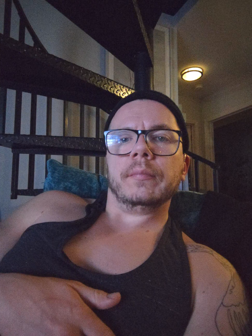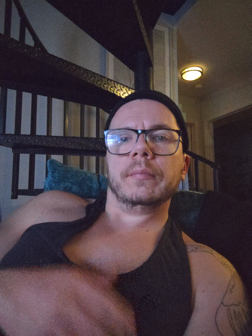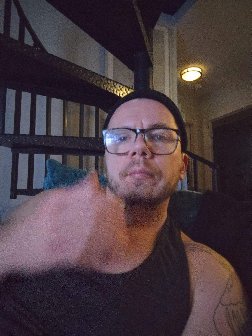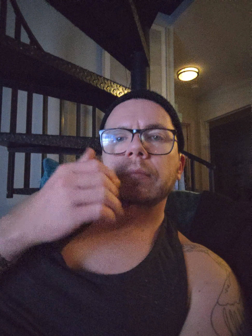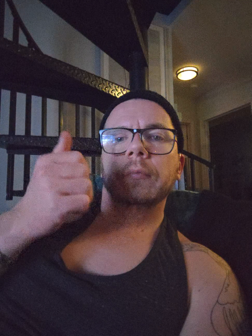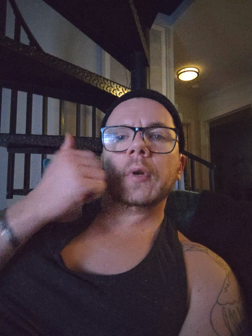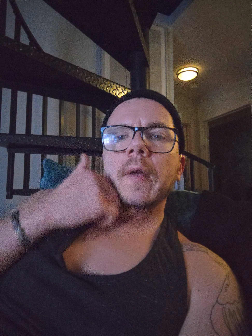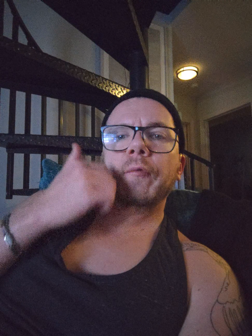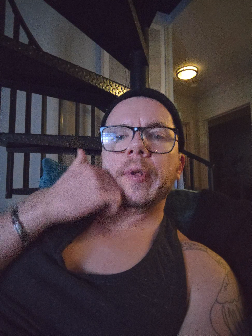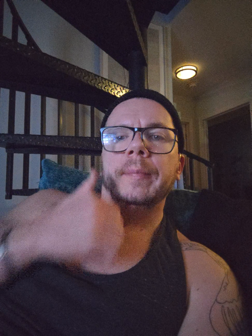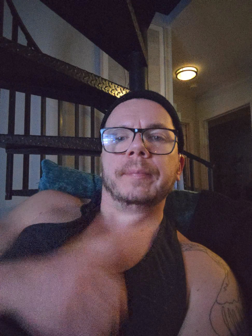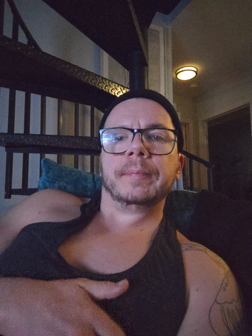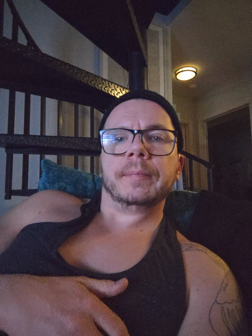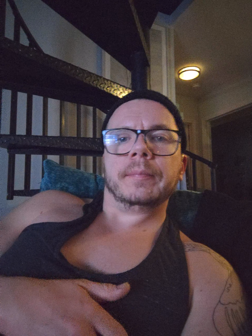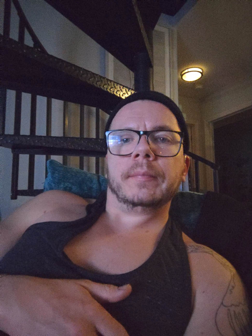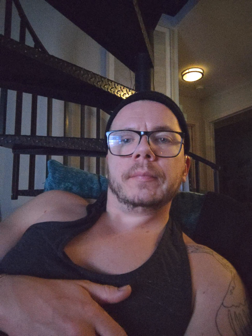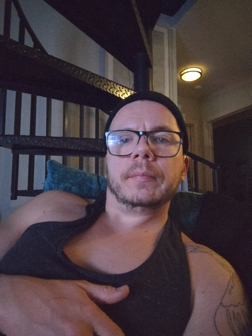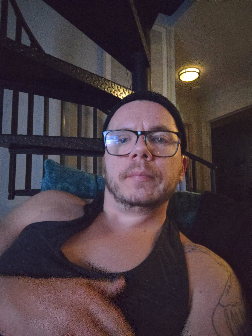every